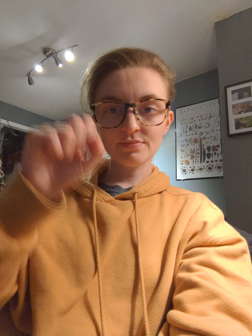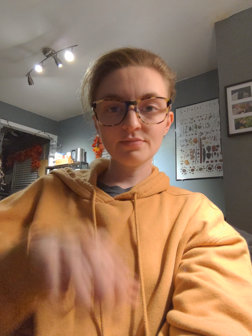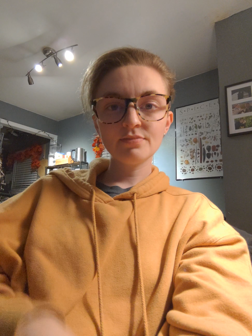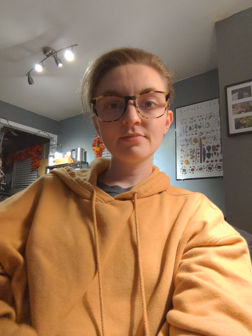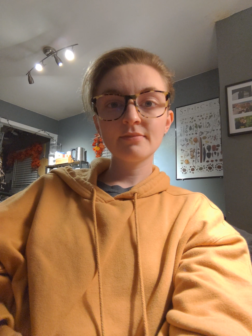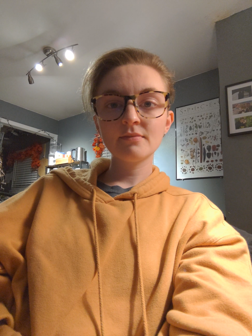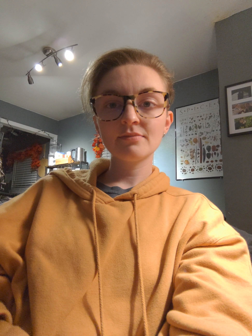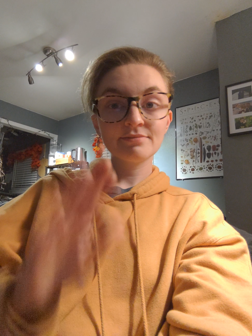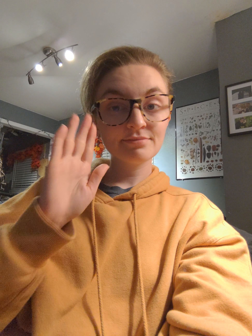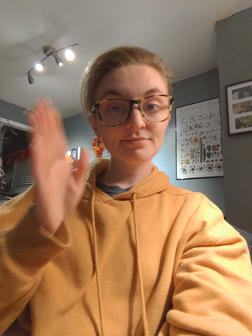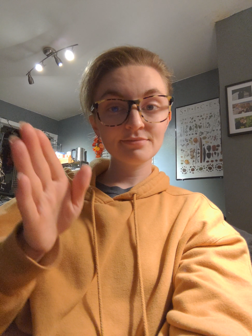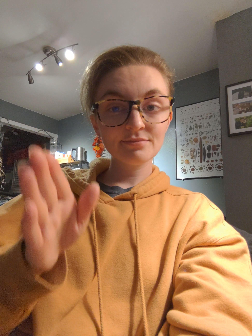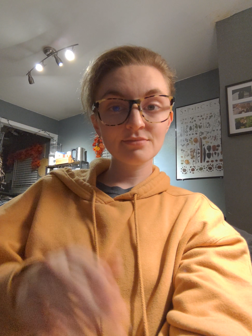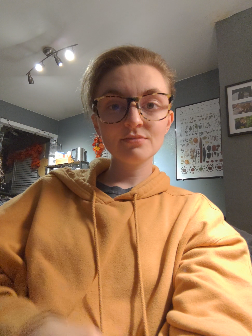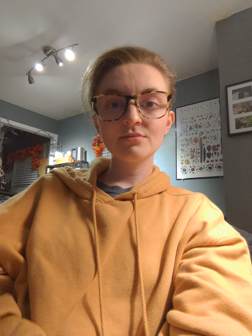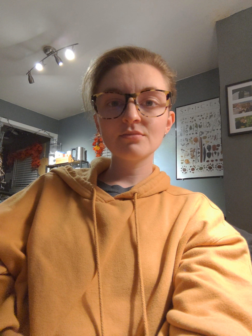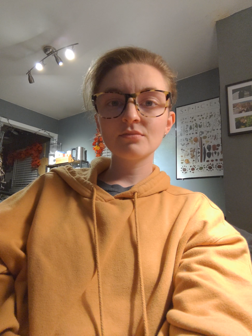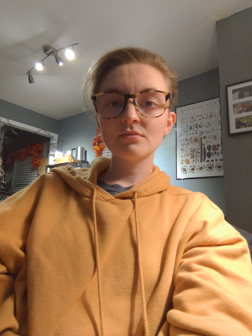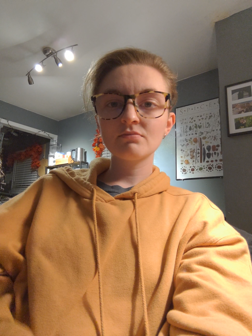hi